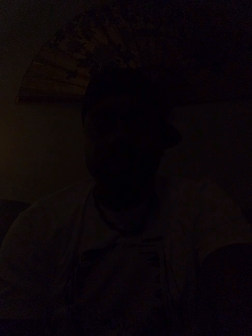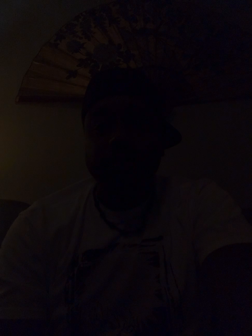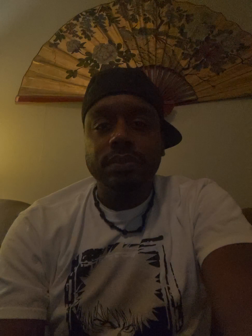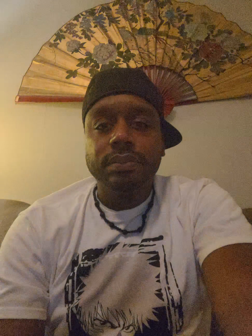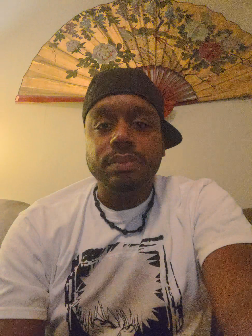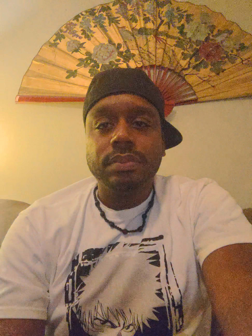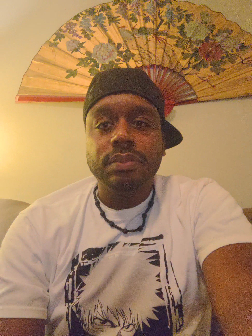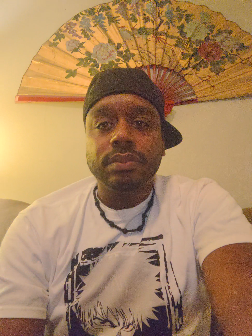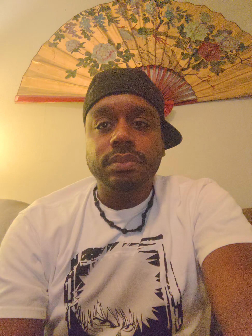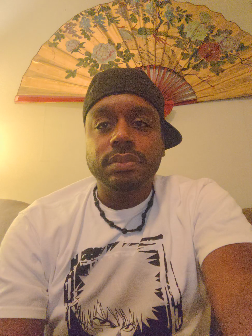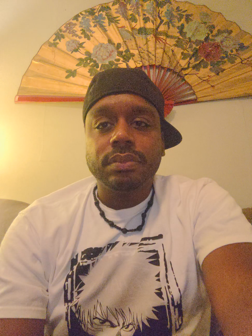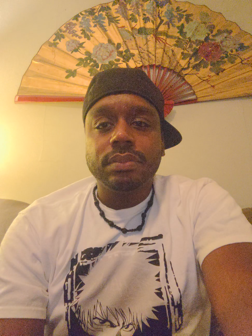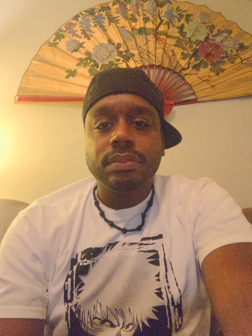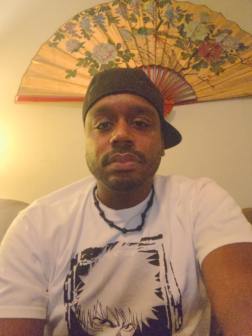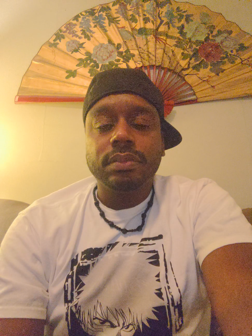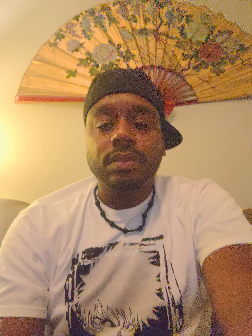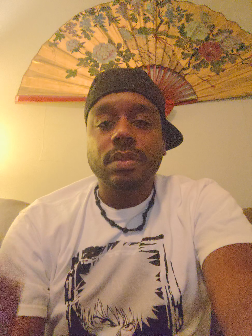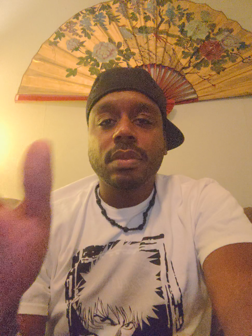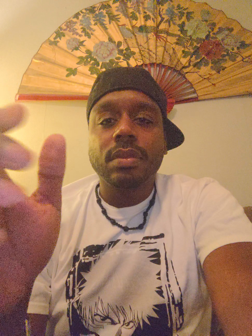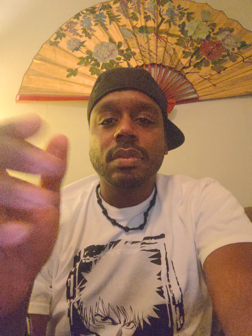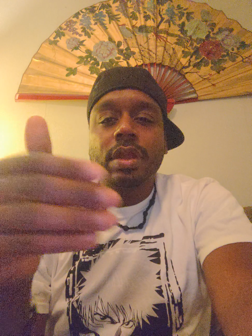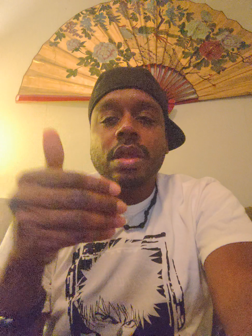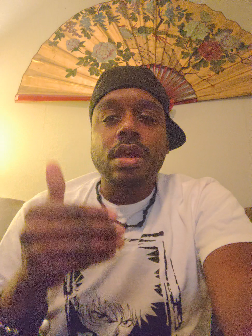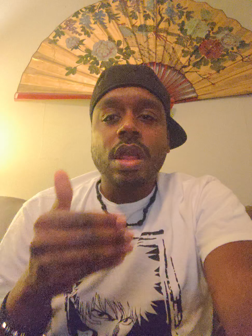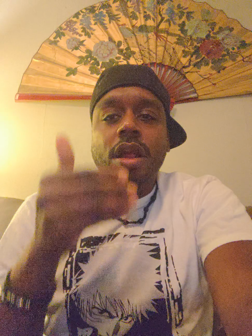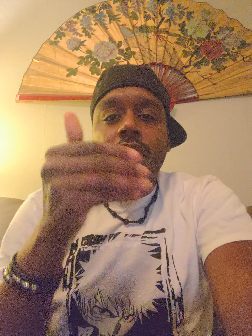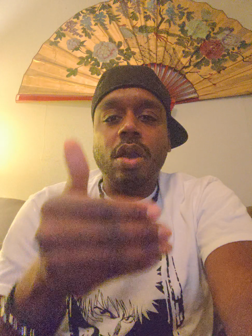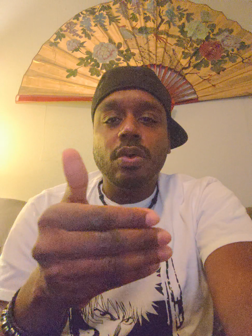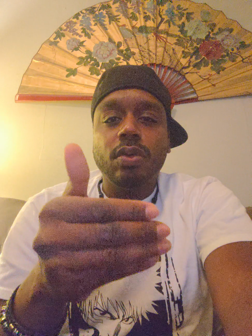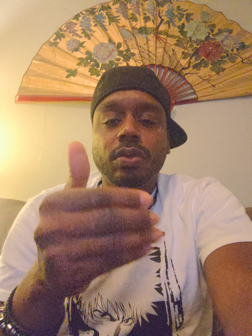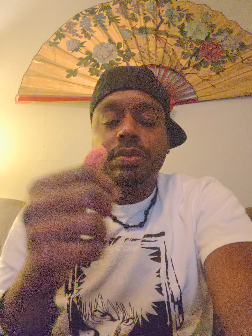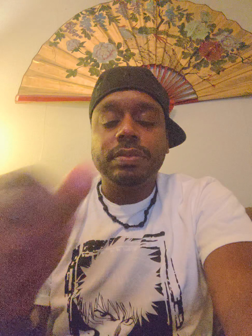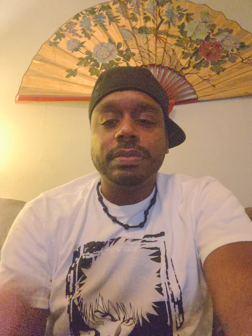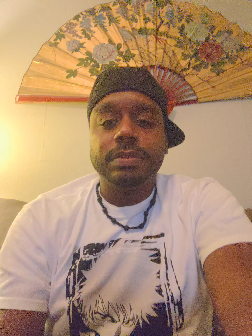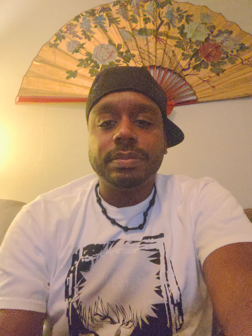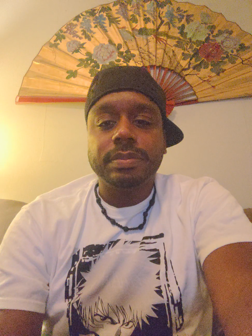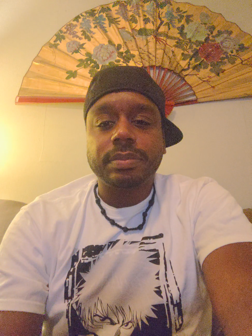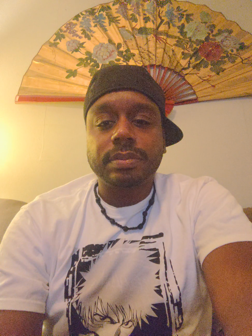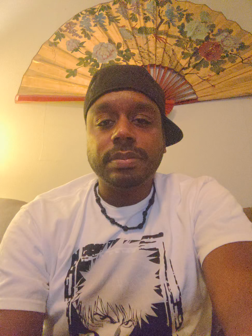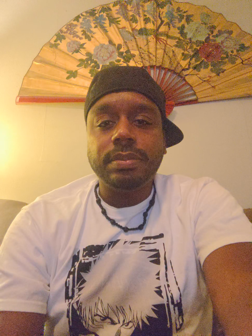close